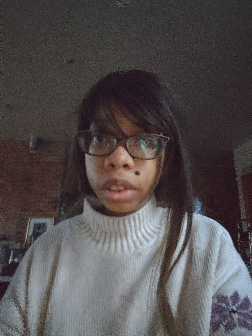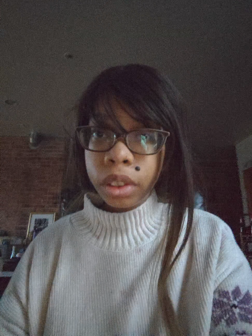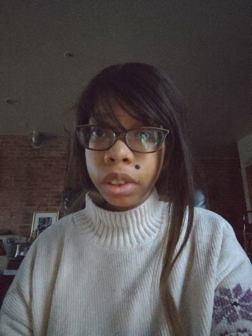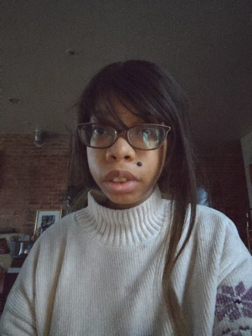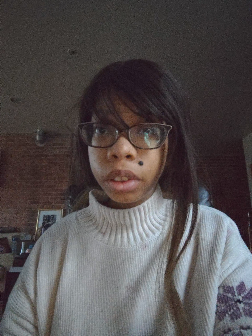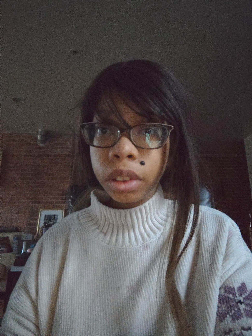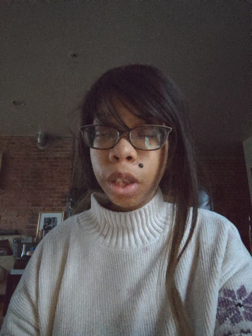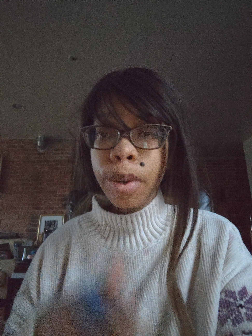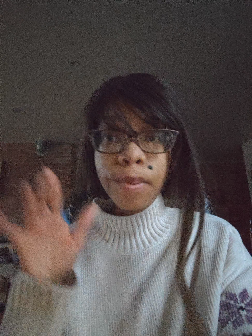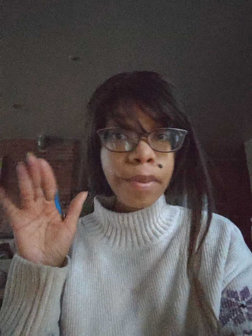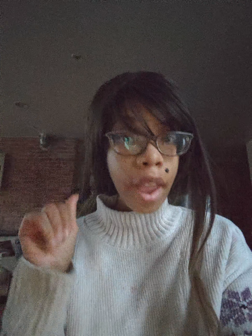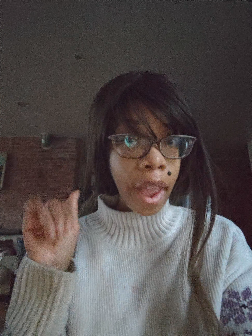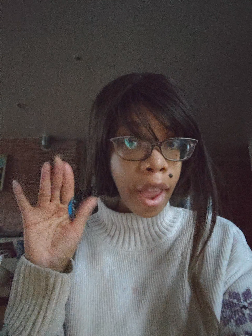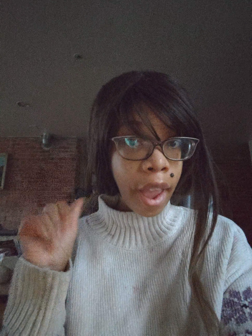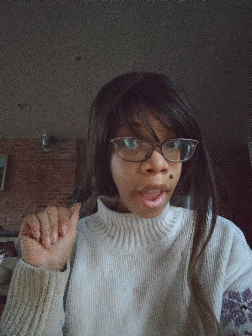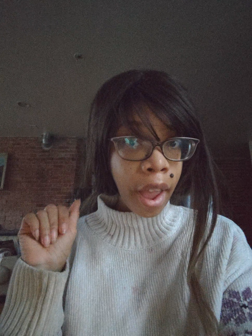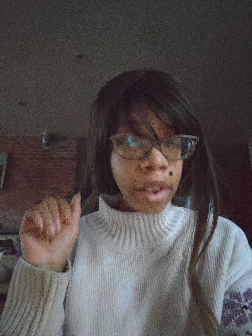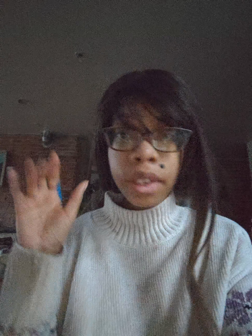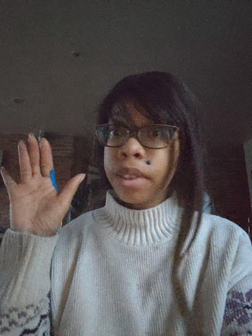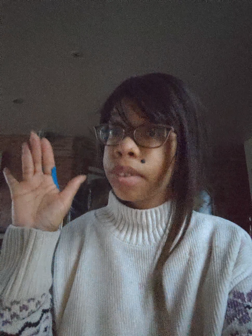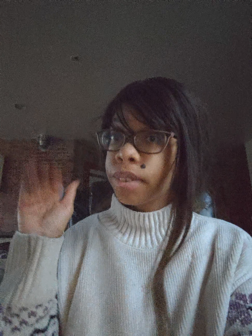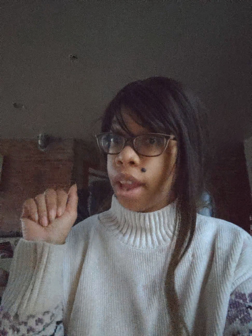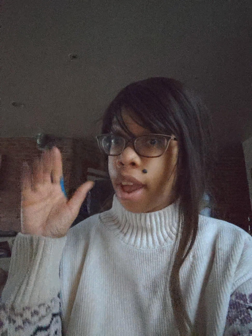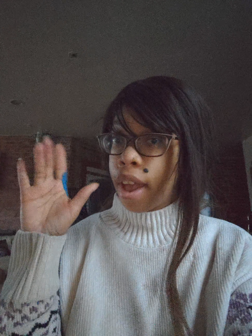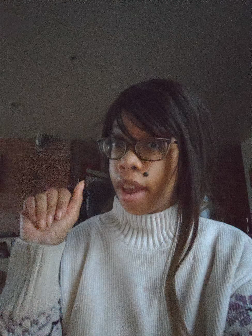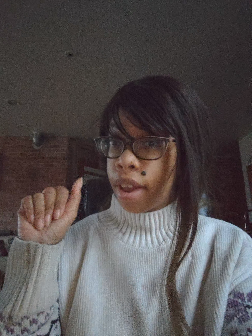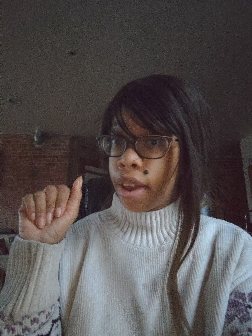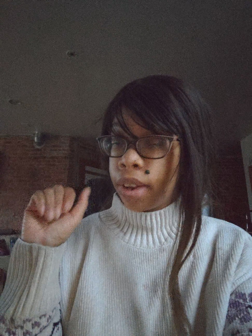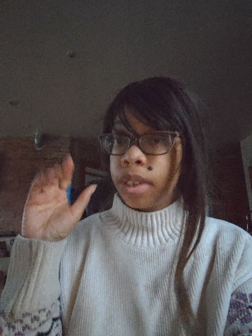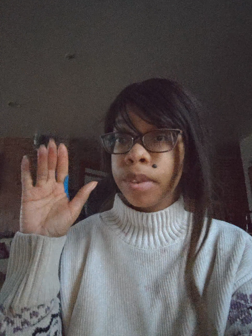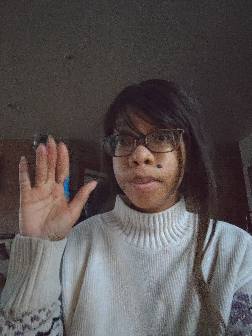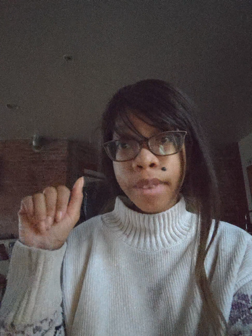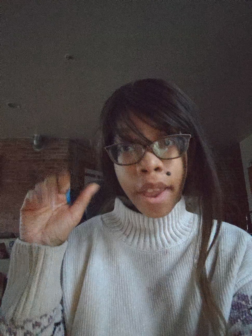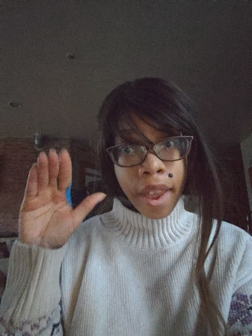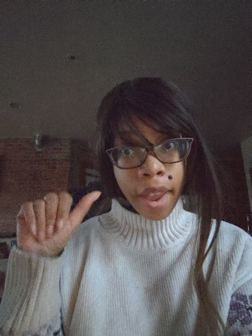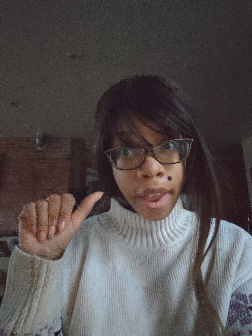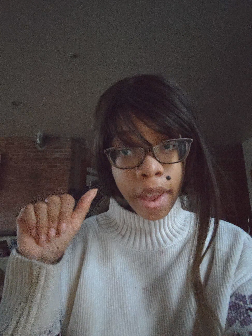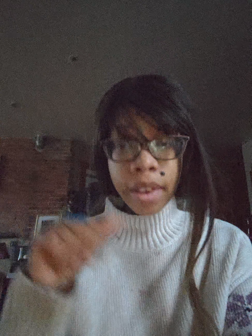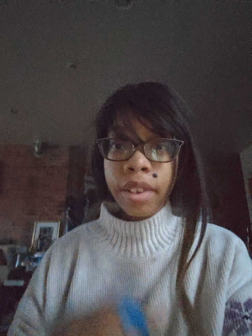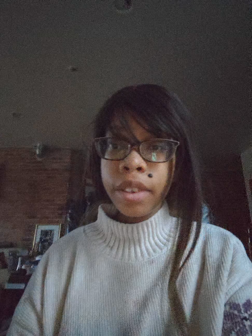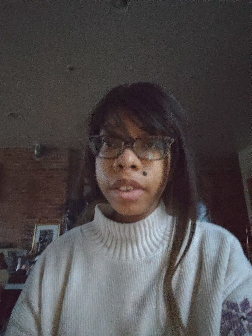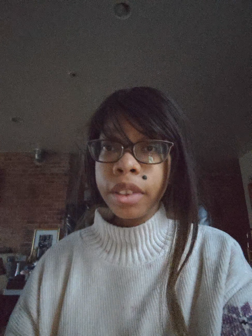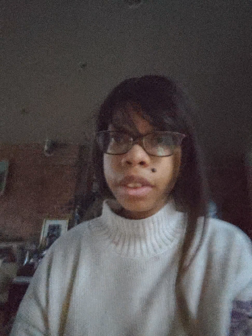bye